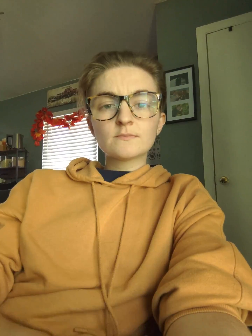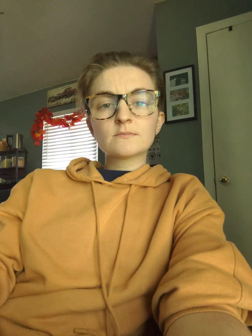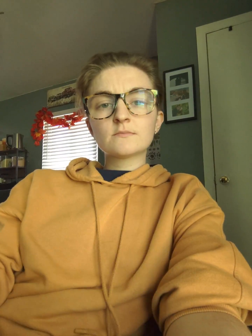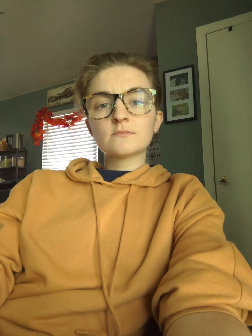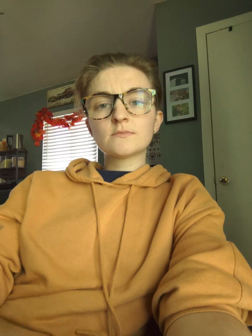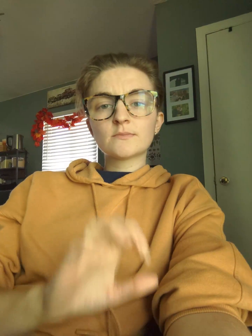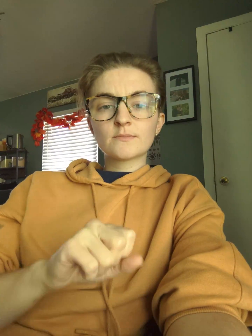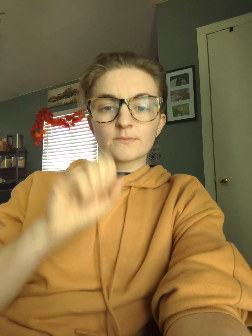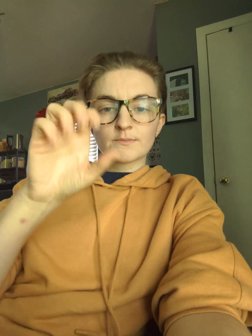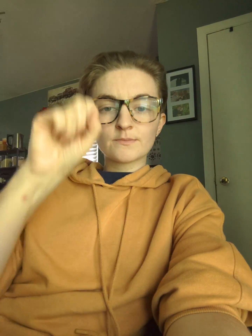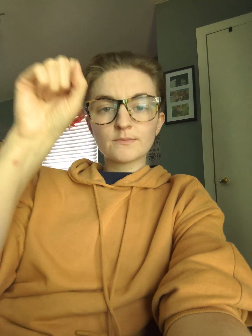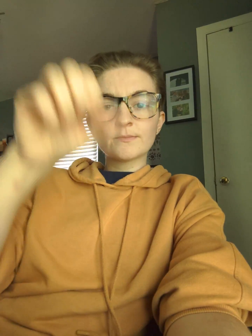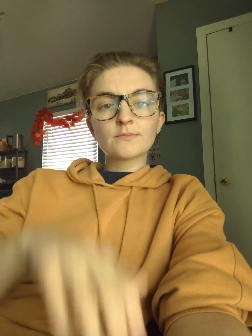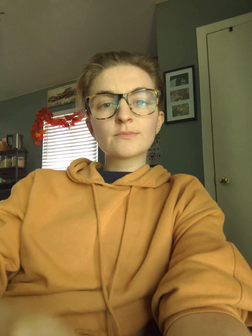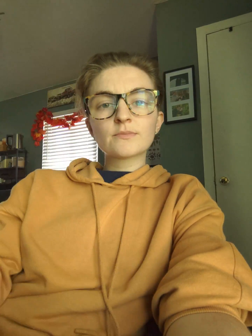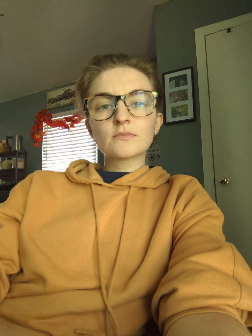ladder